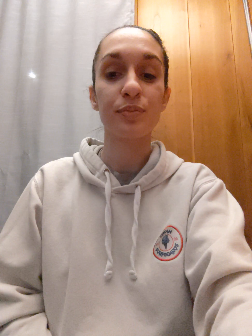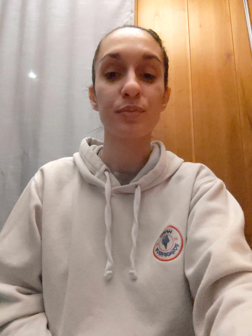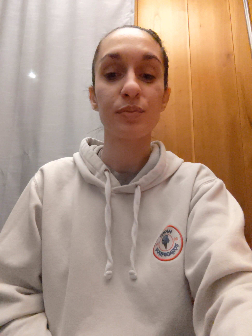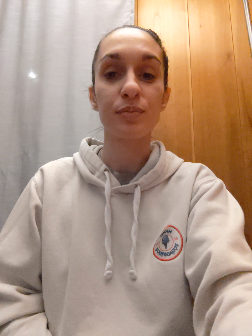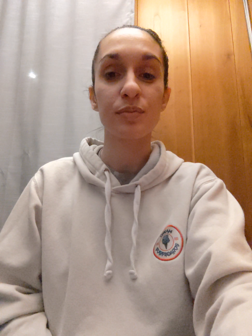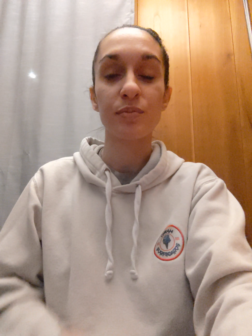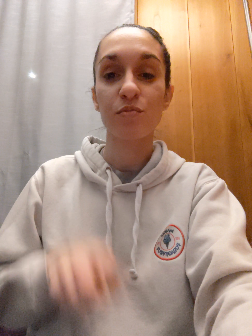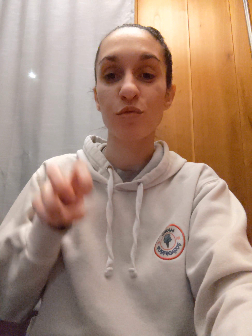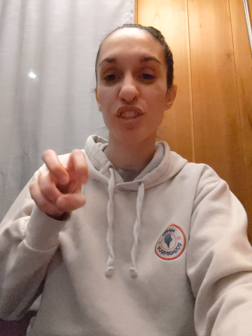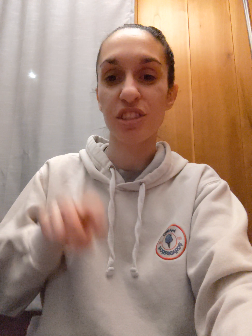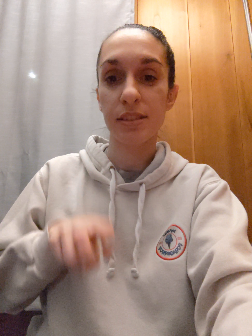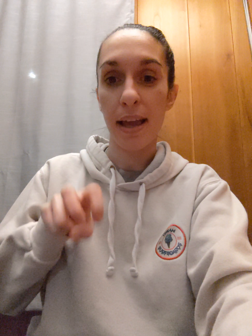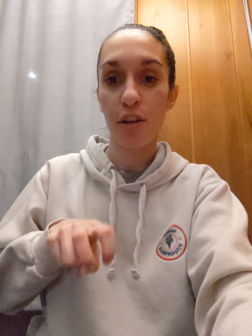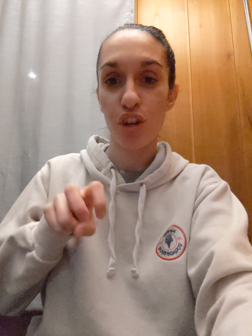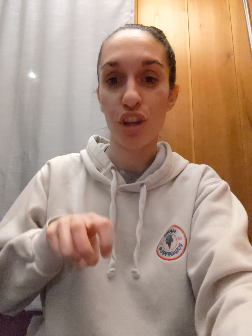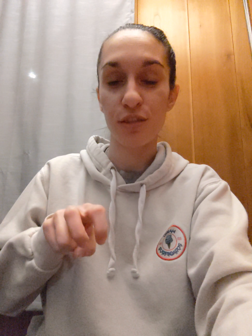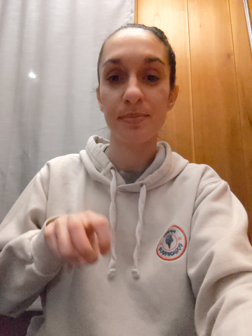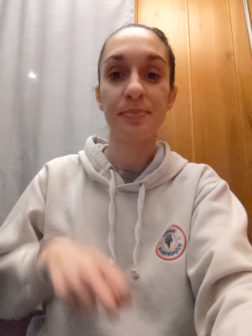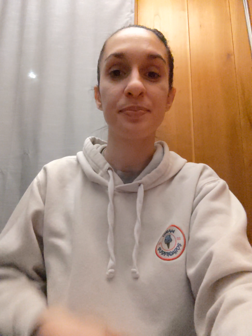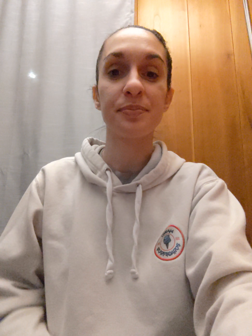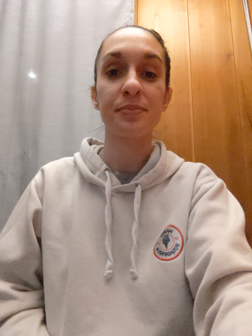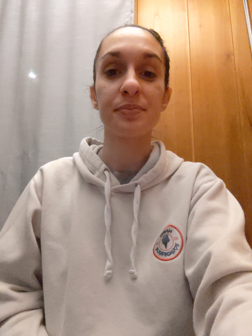chair